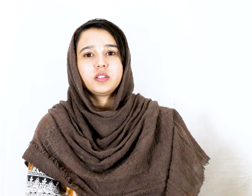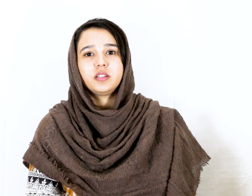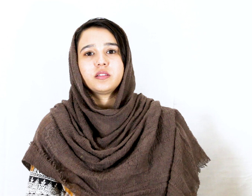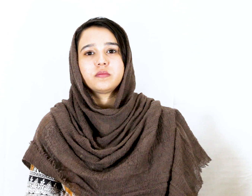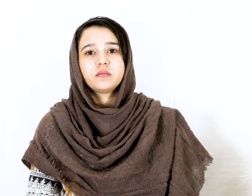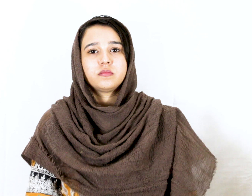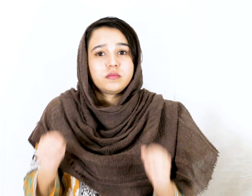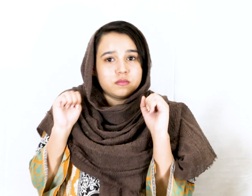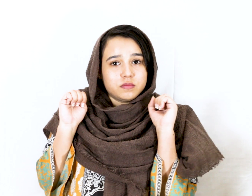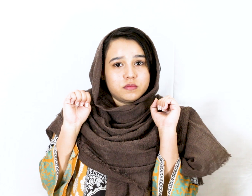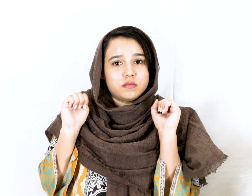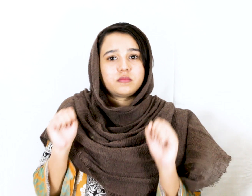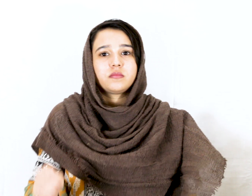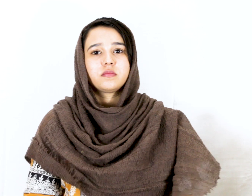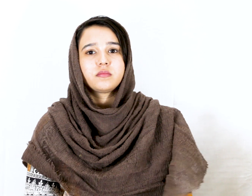scared